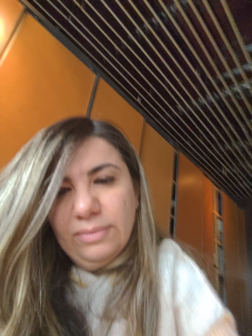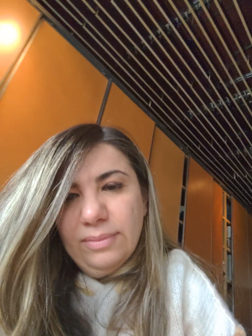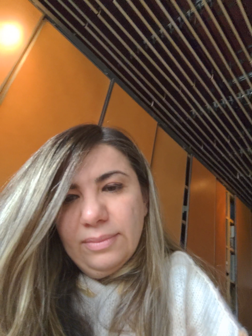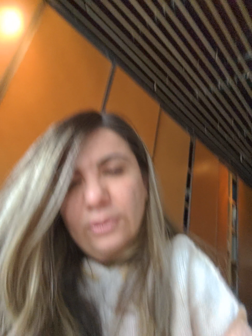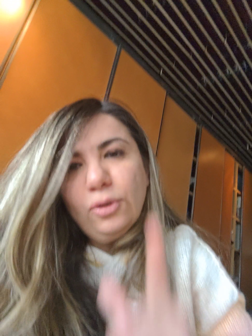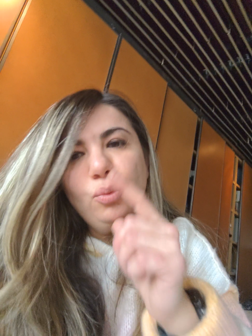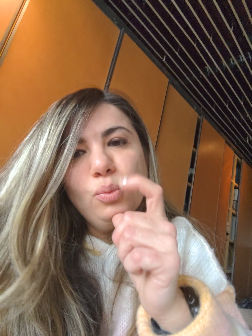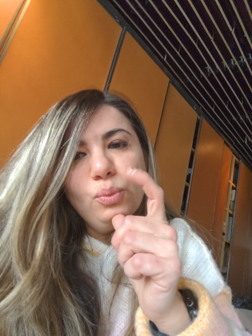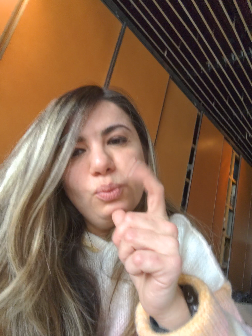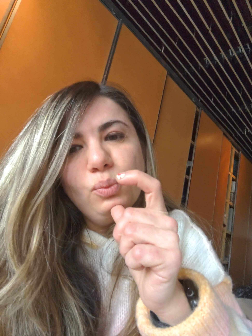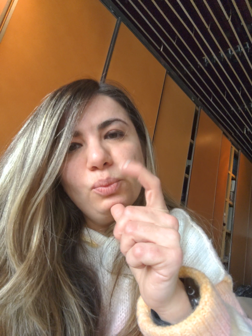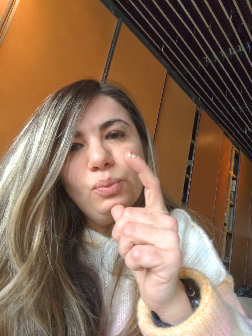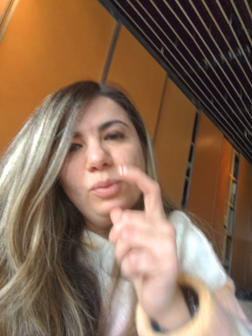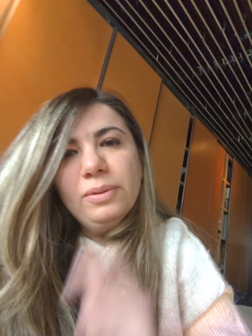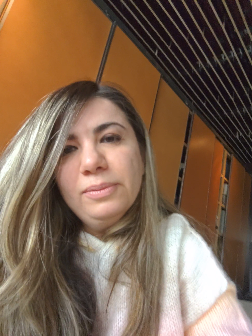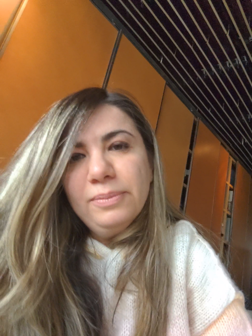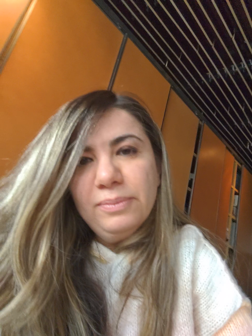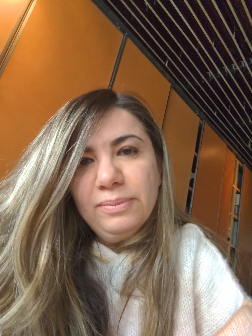who